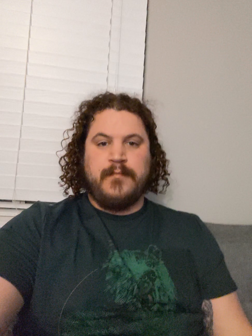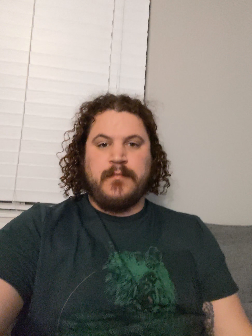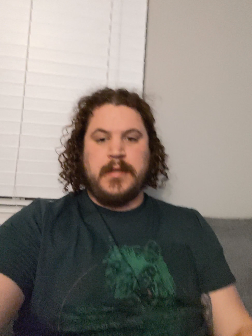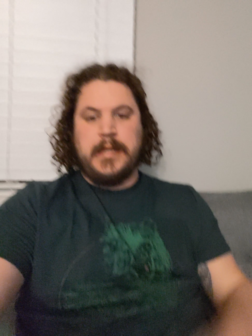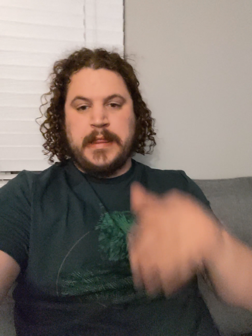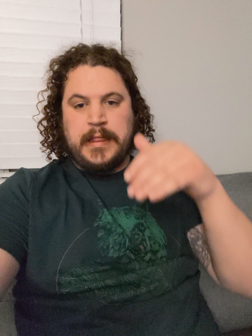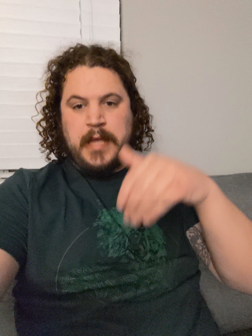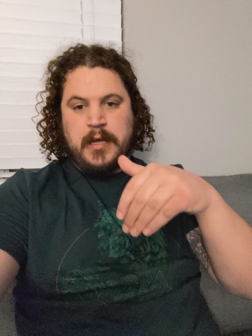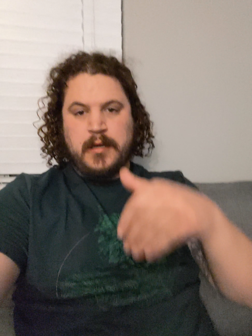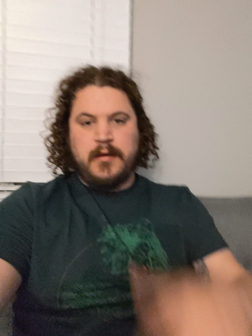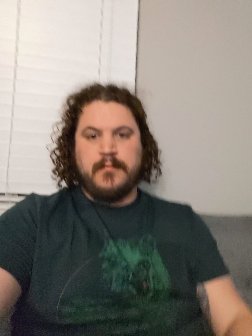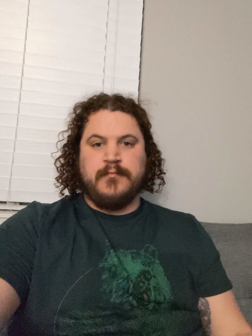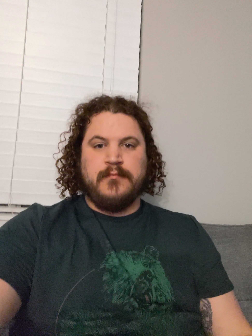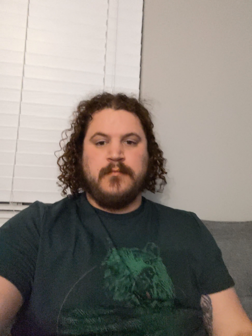night